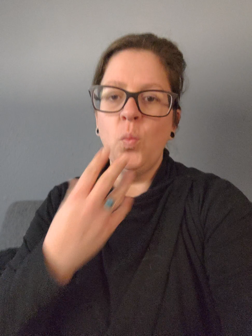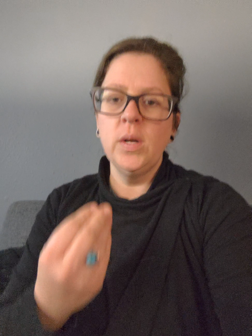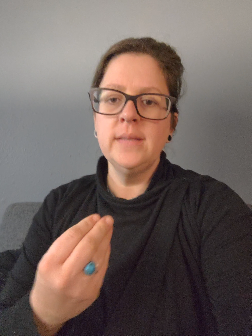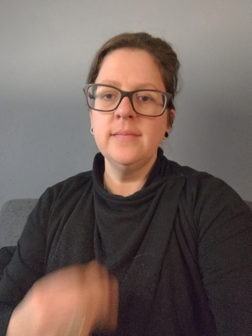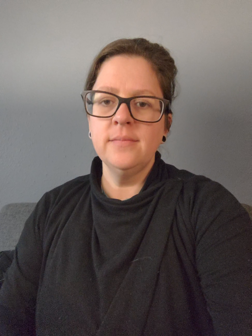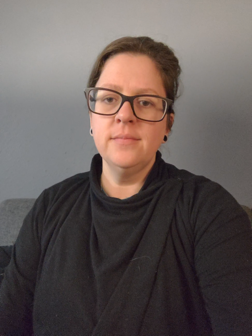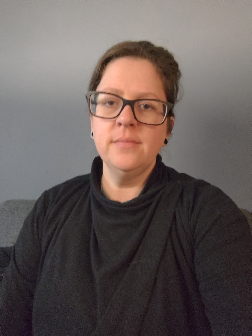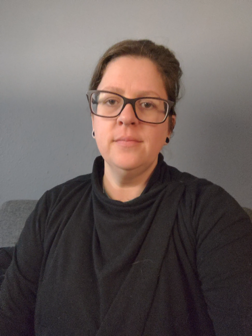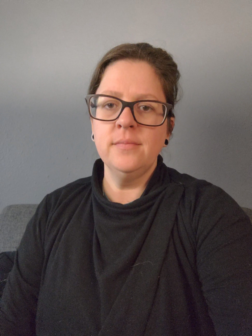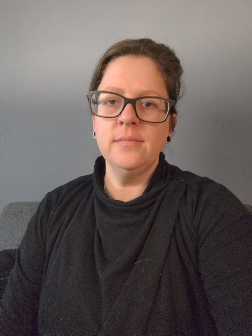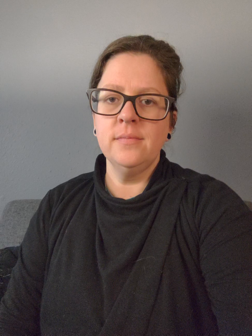wet